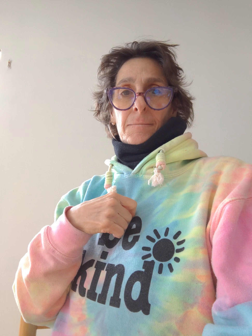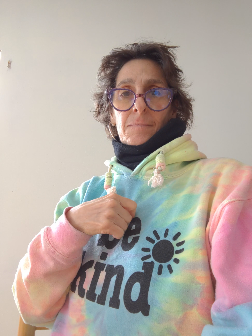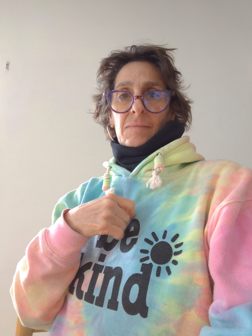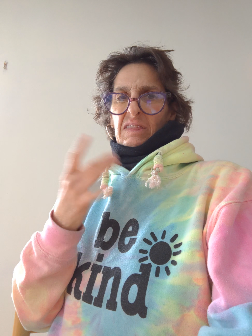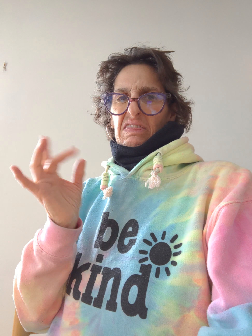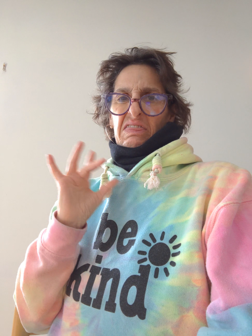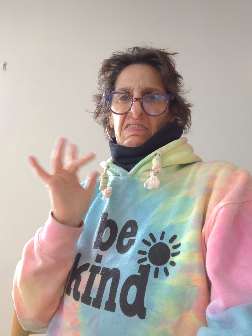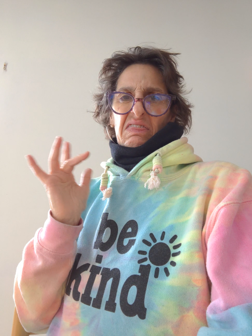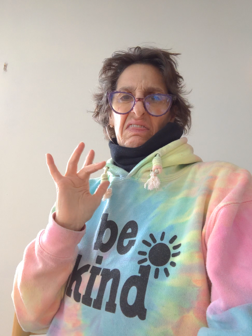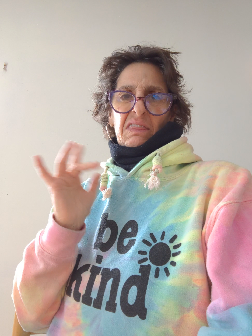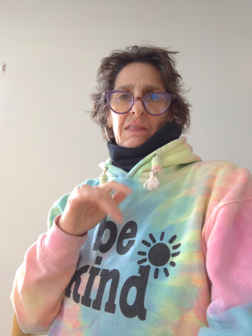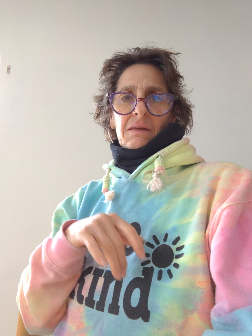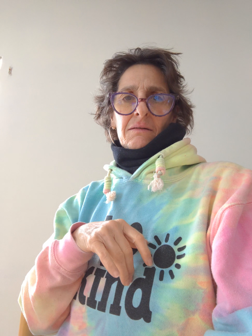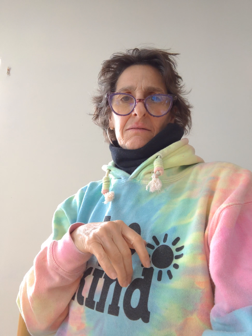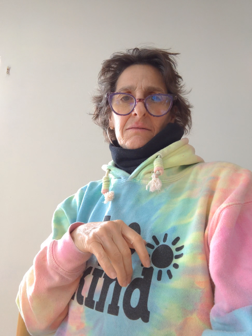yucky